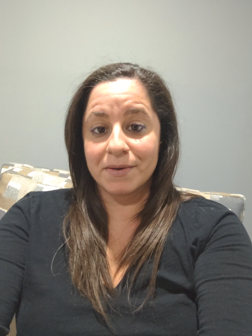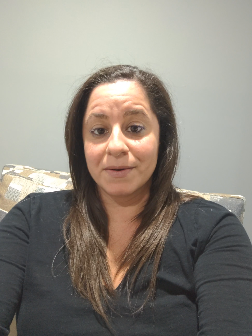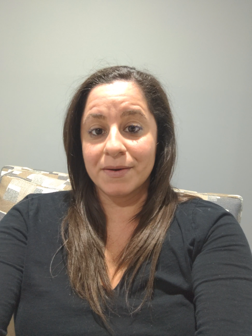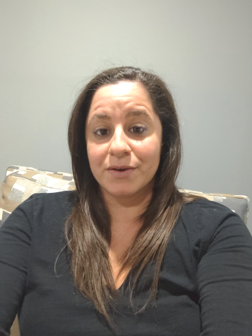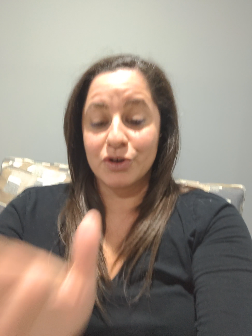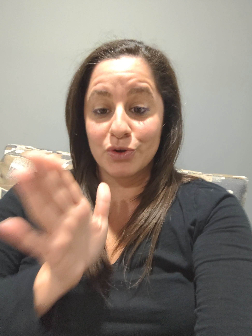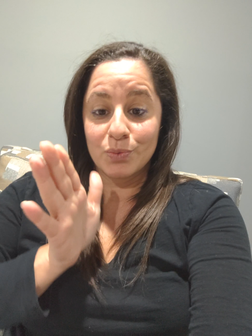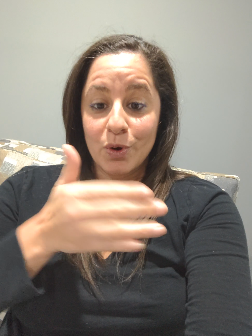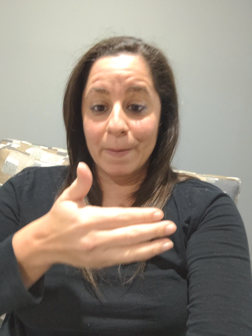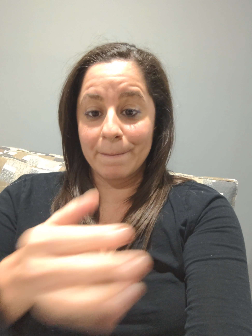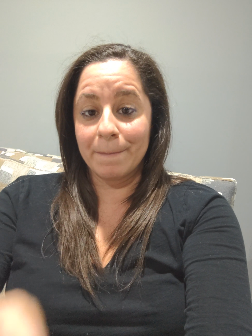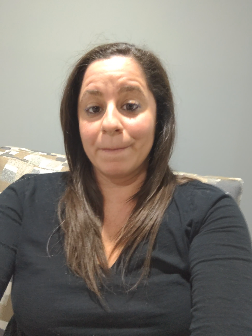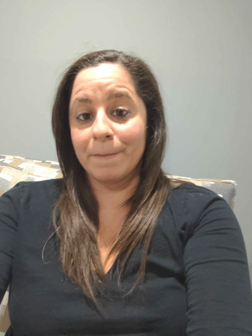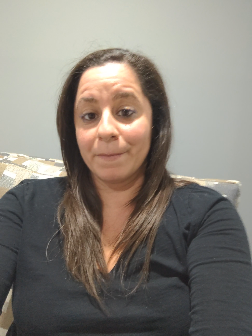room